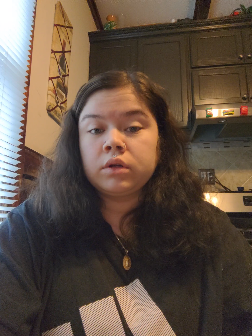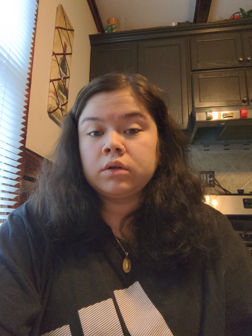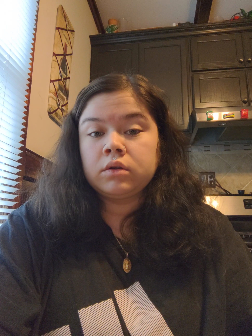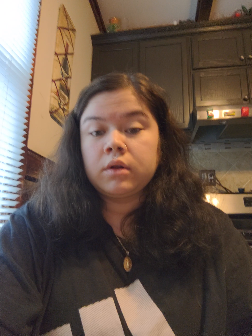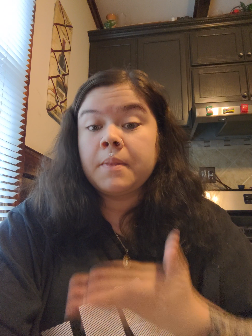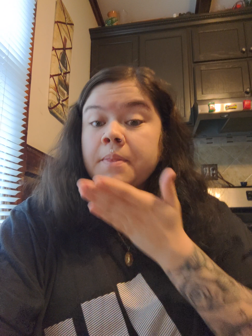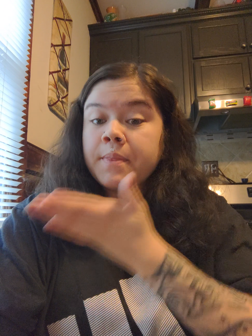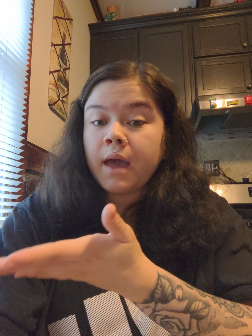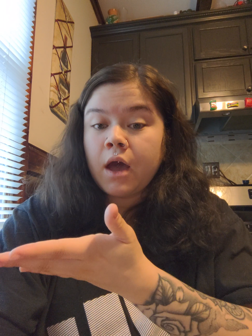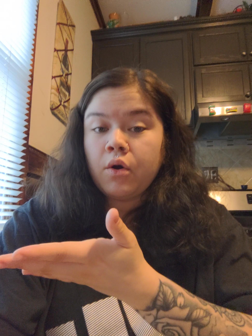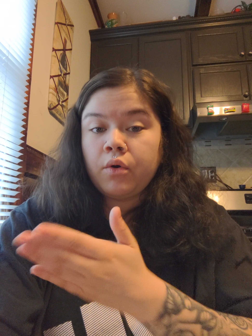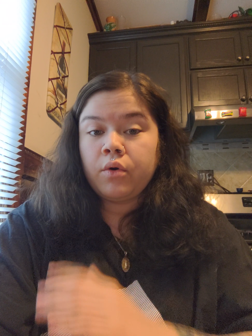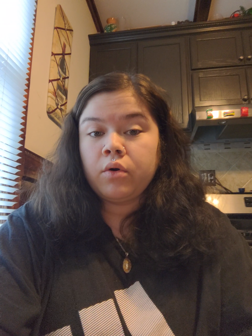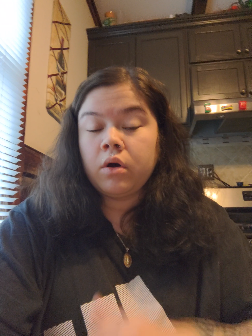there